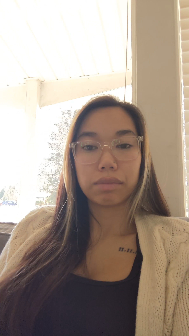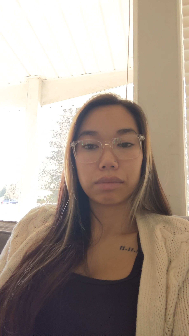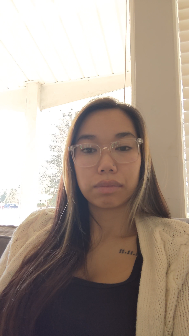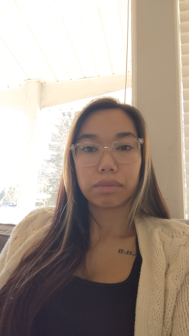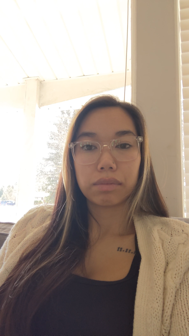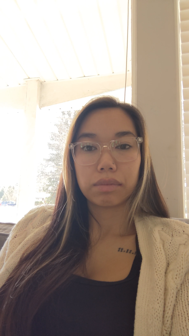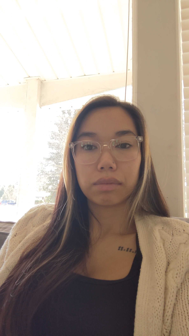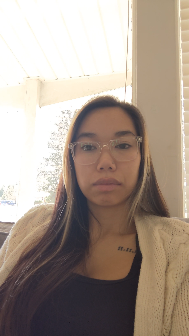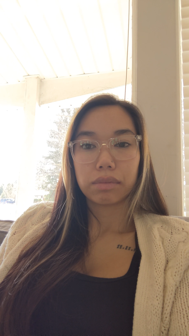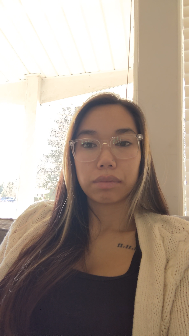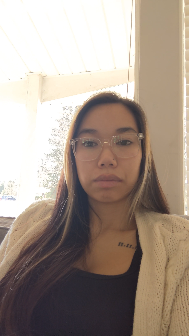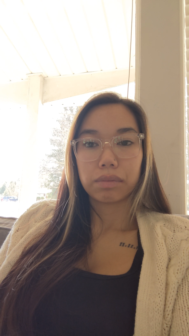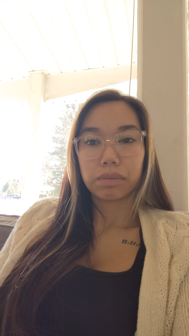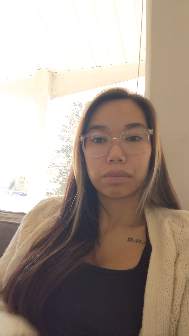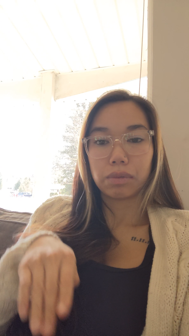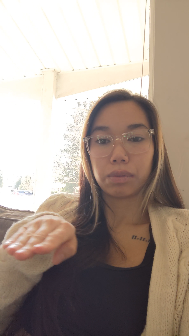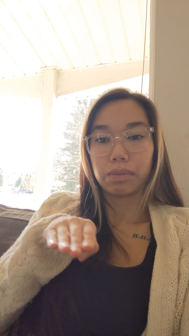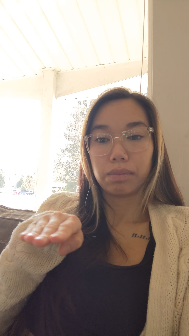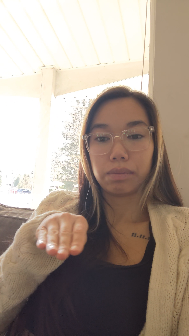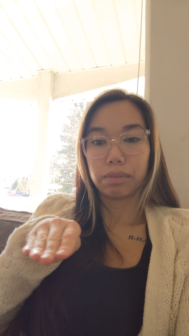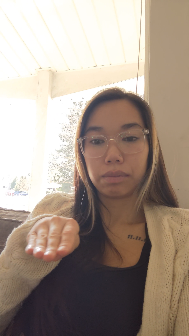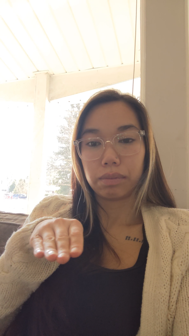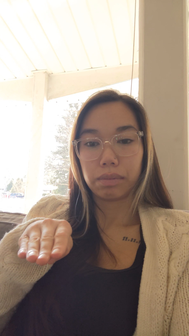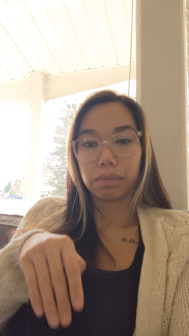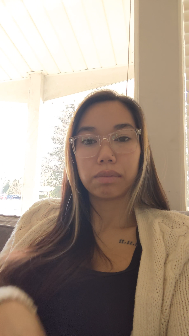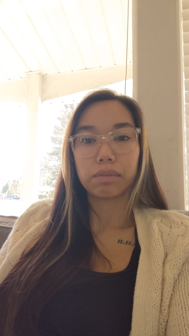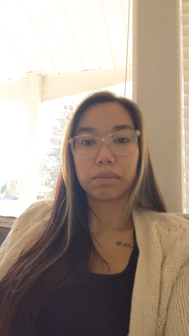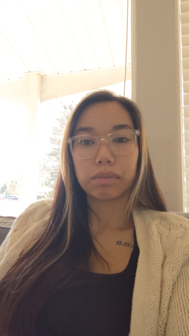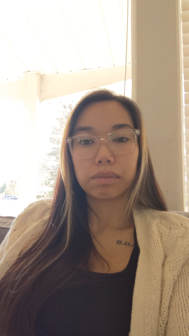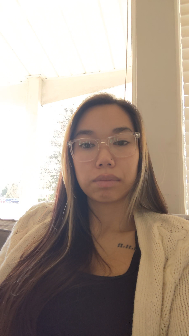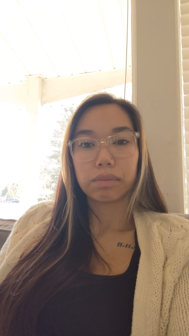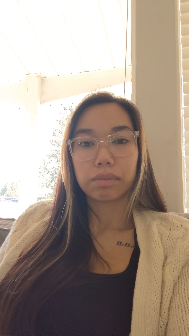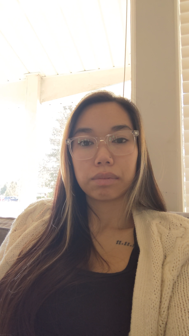boots